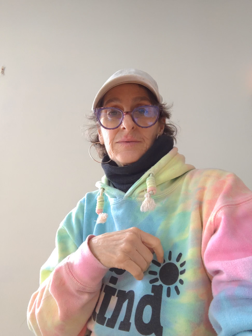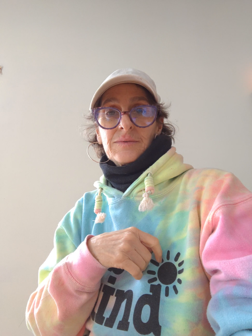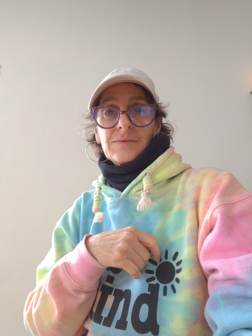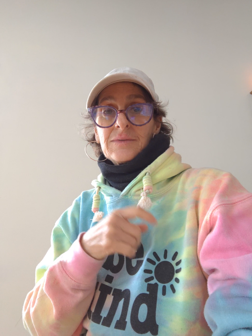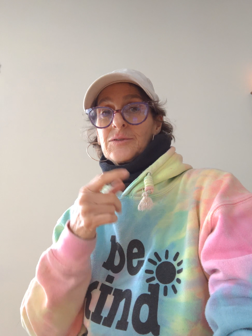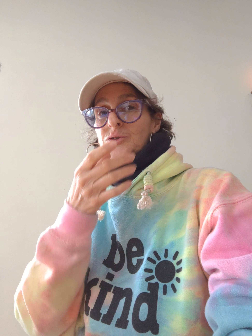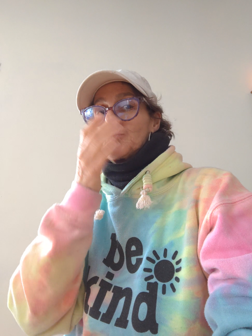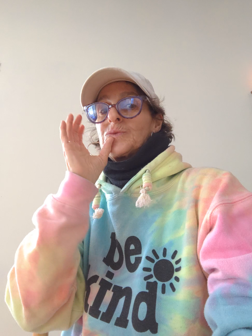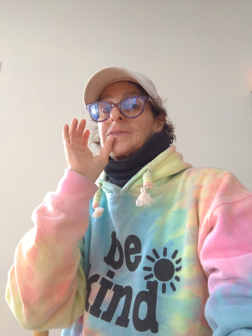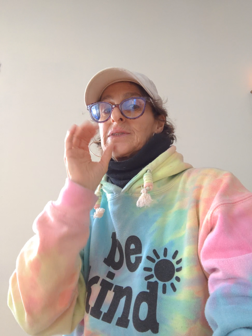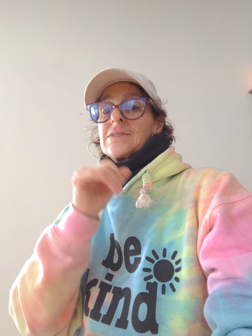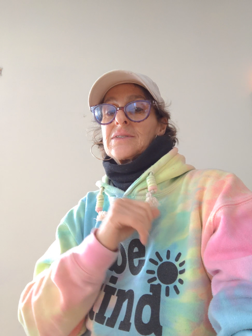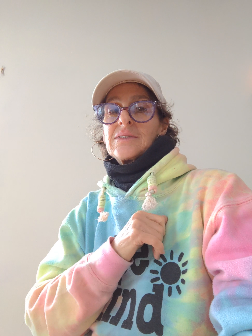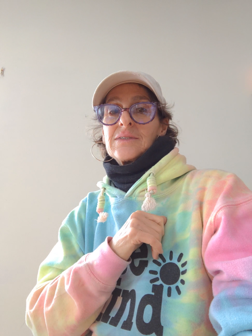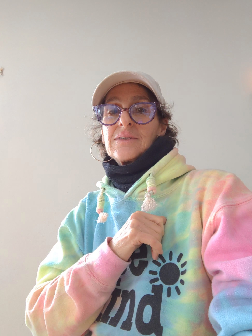drink